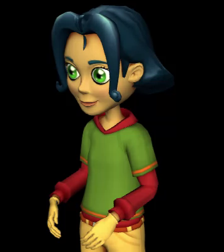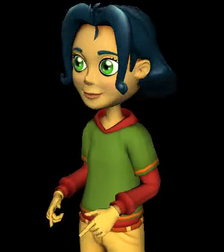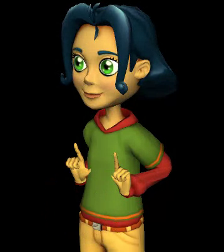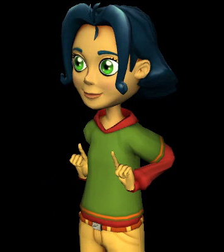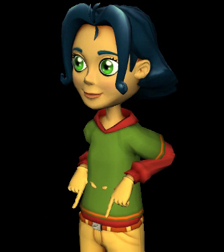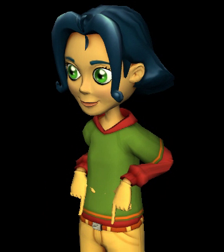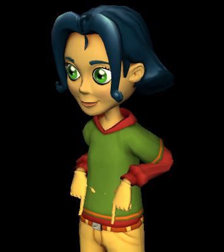مدرسة